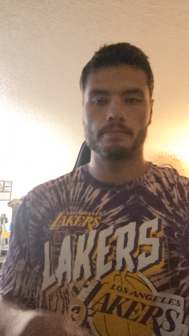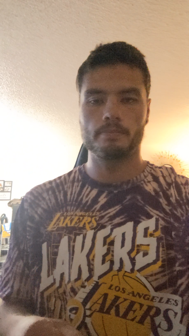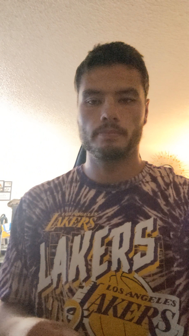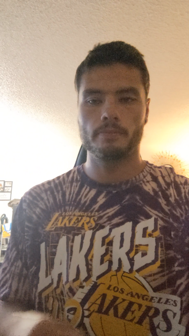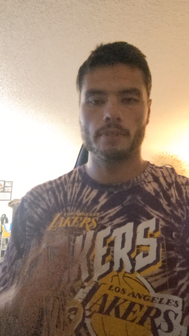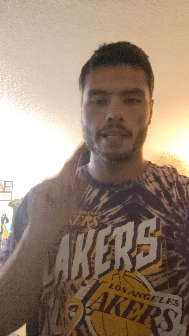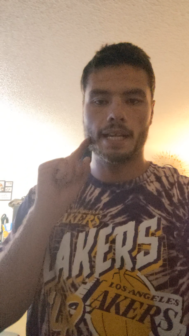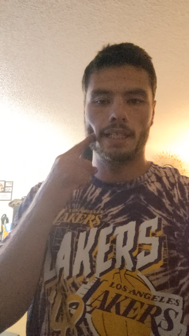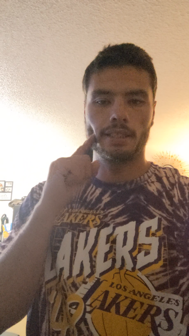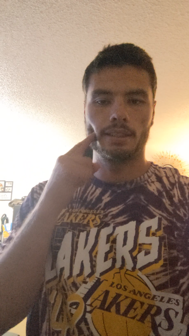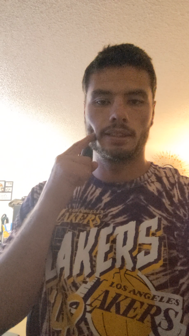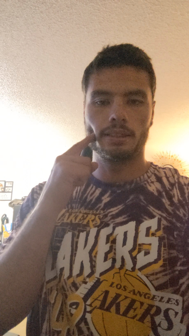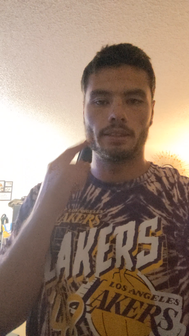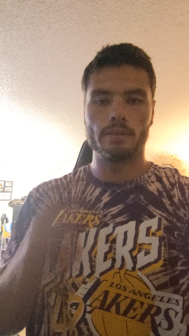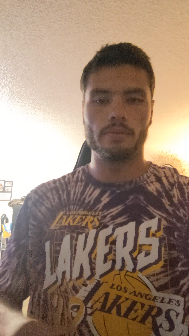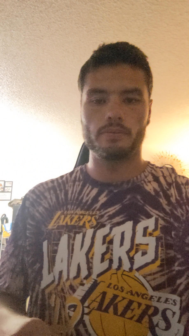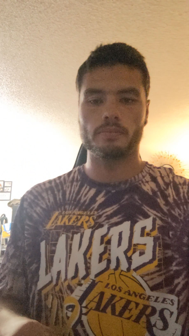candy